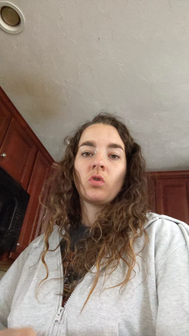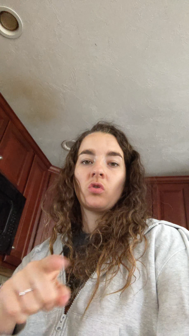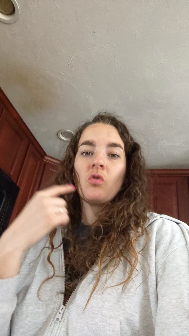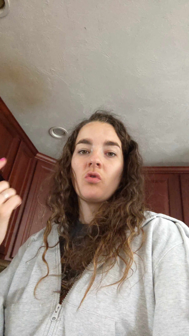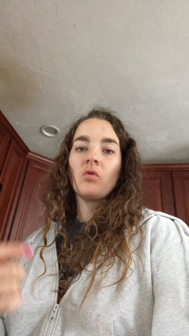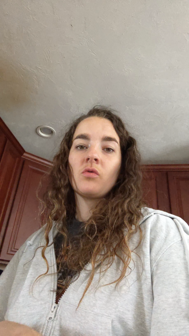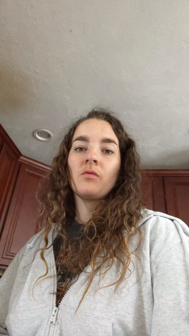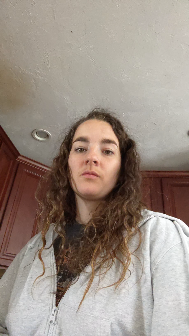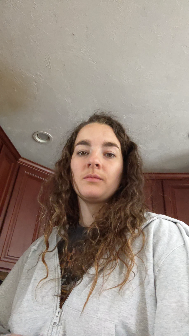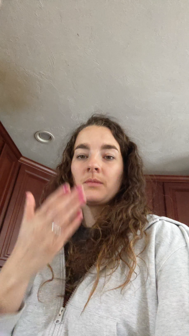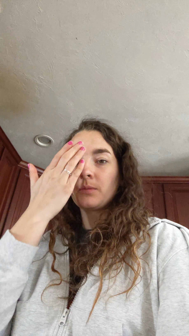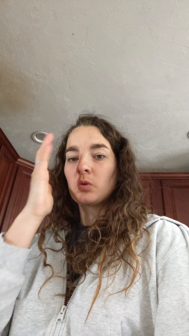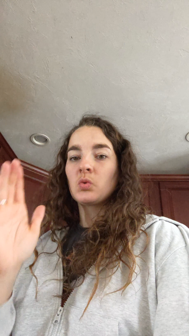peekaboo